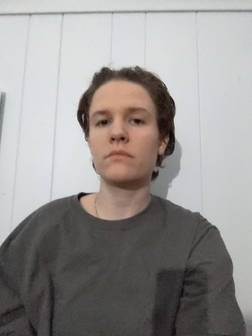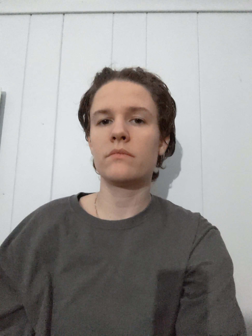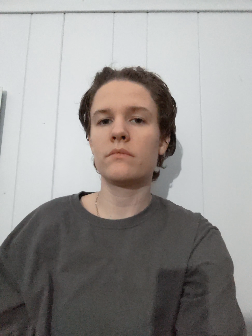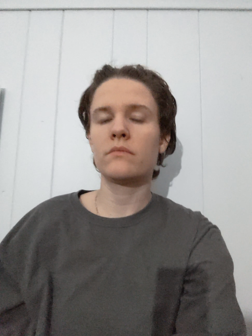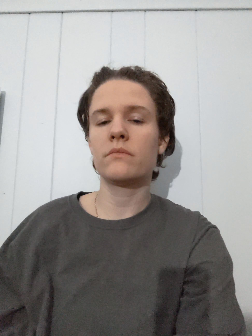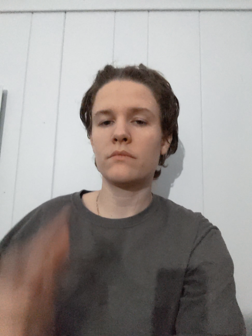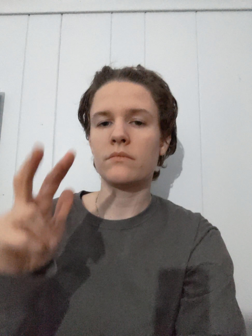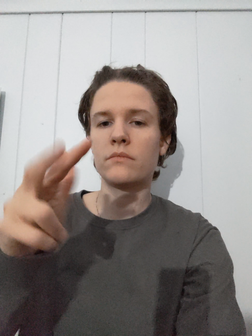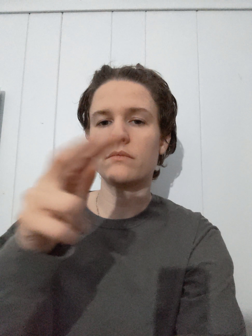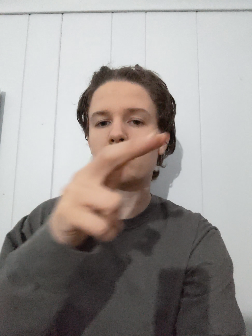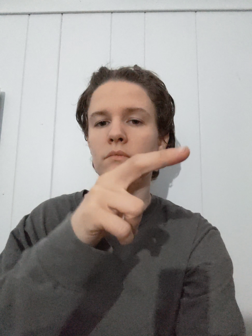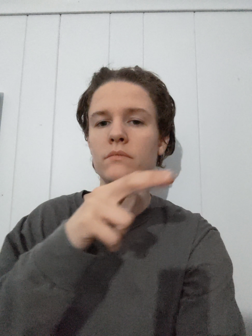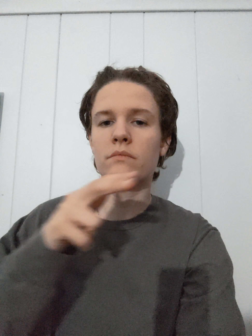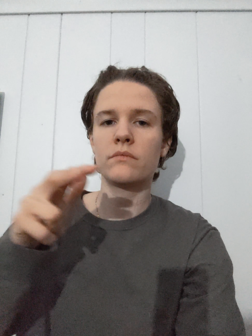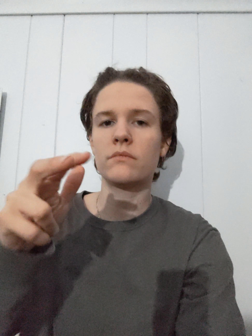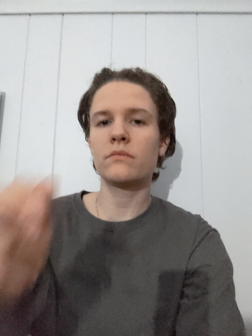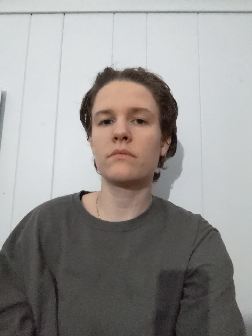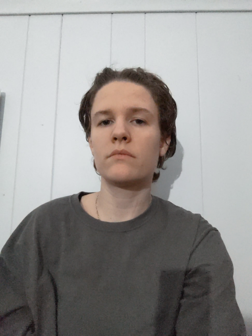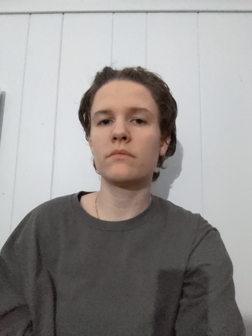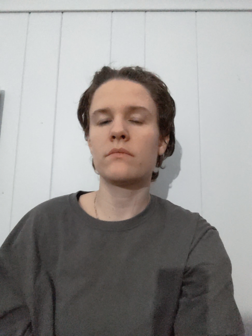helicopter